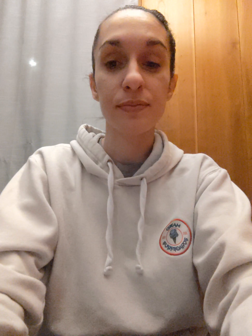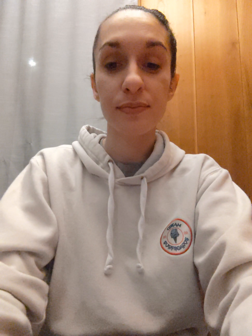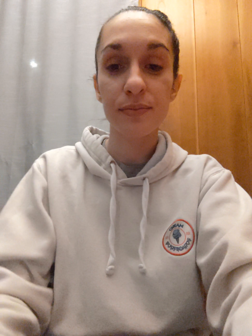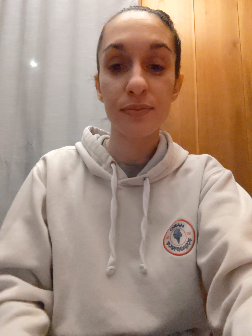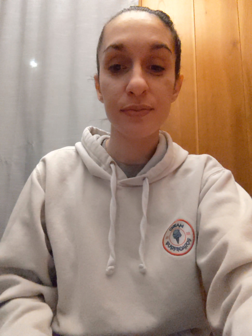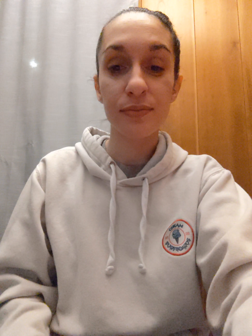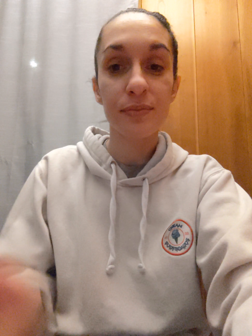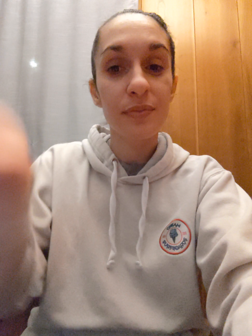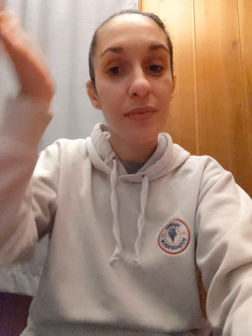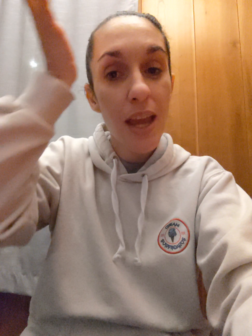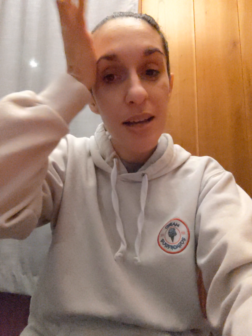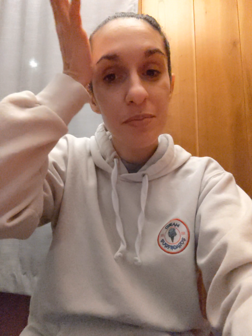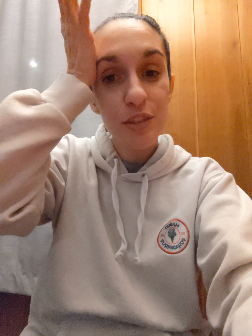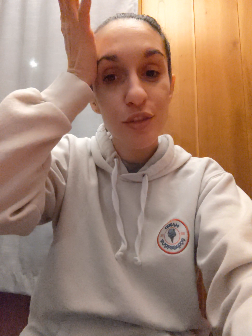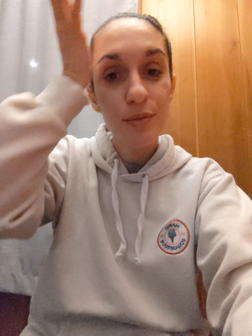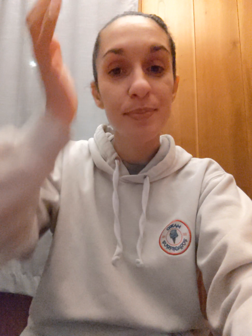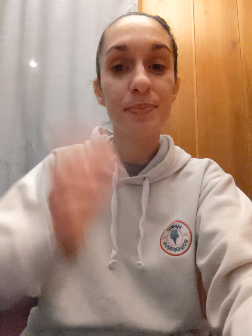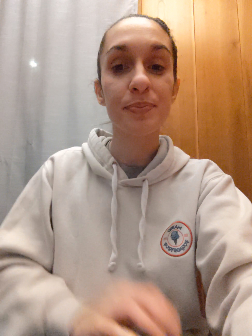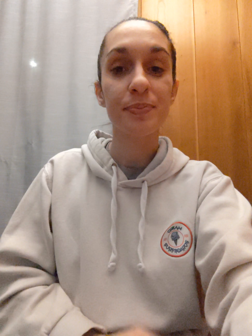garbage